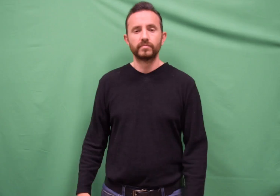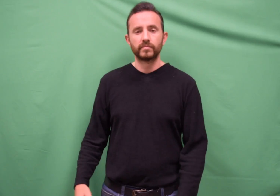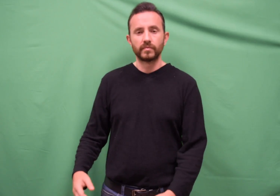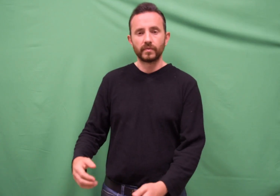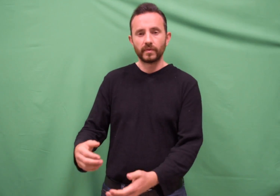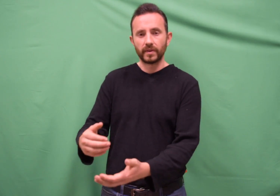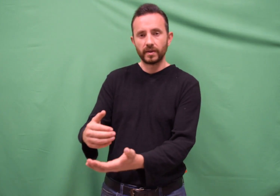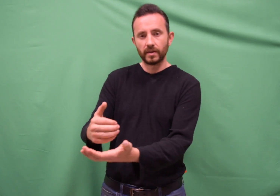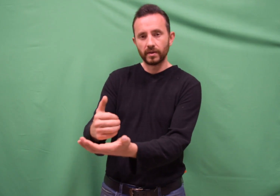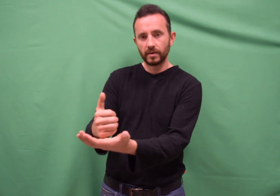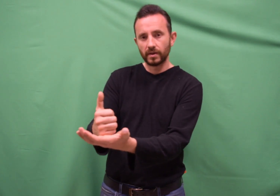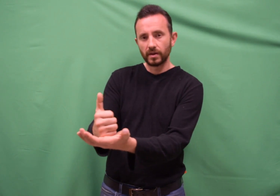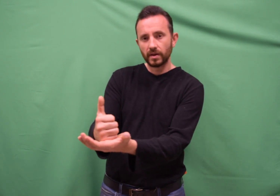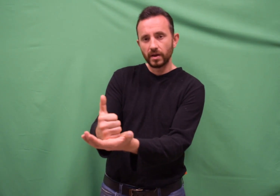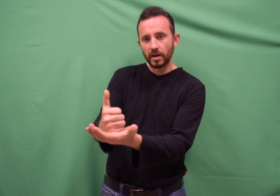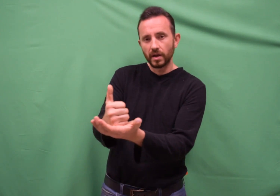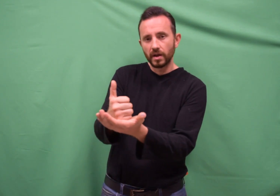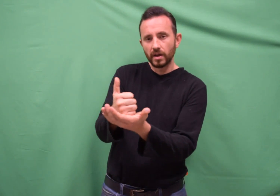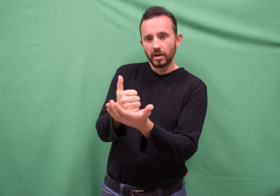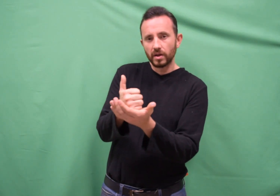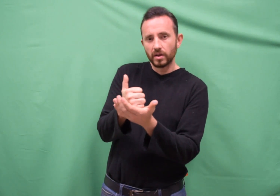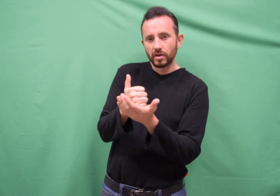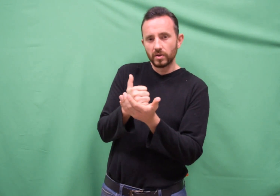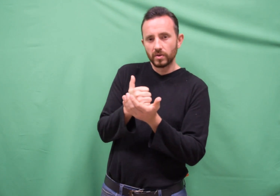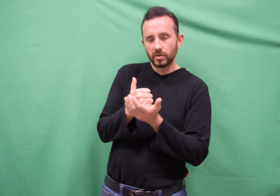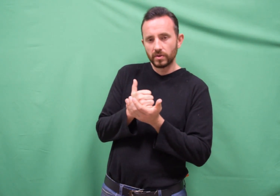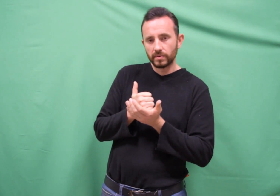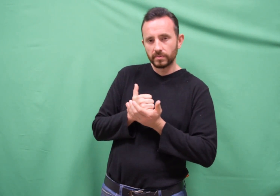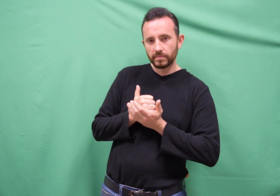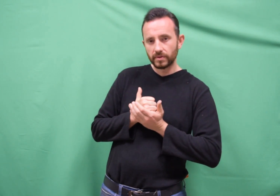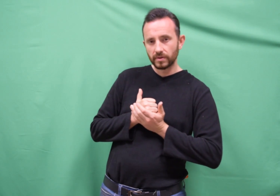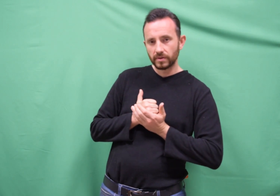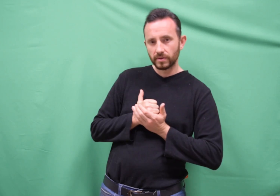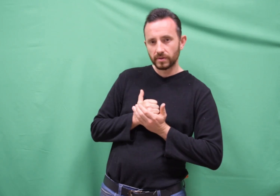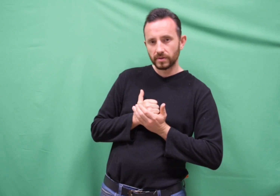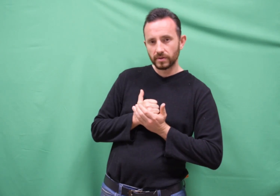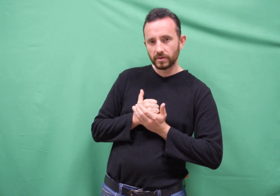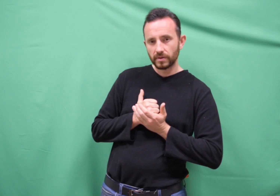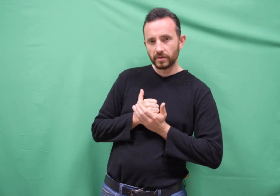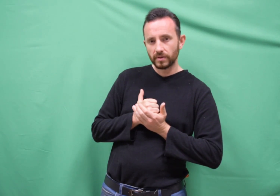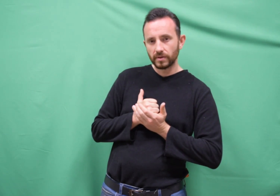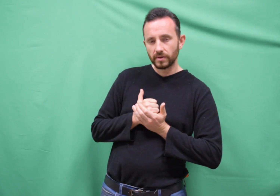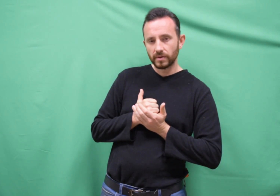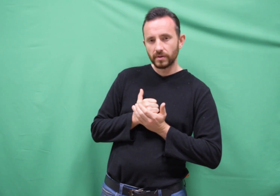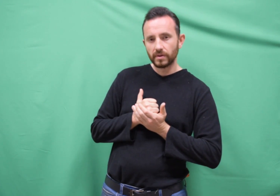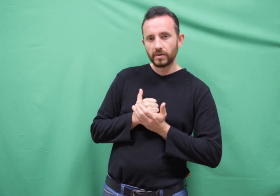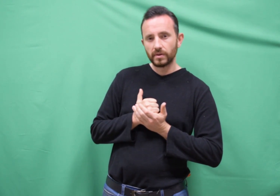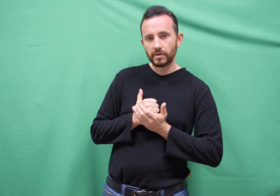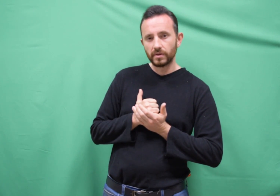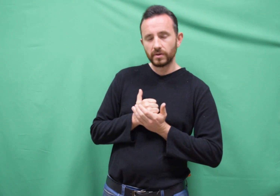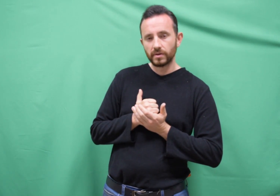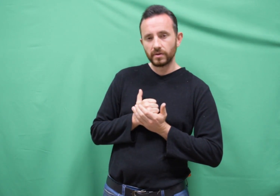ayuda